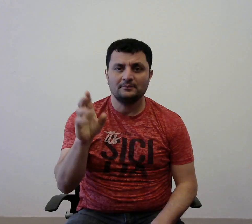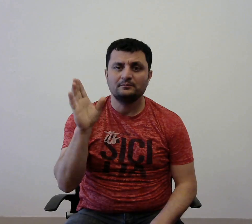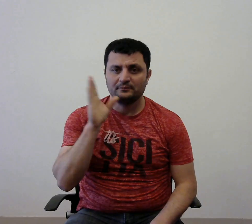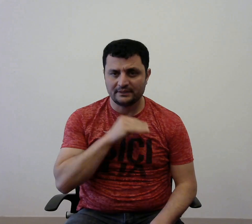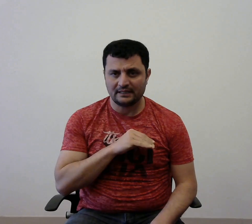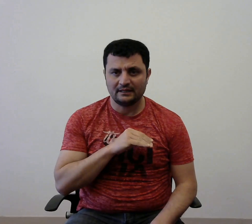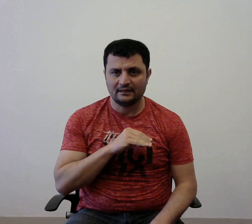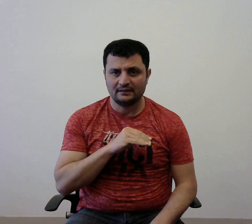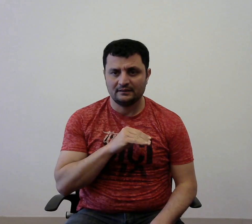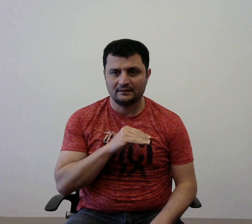bilər